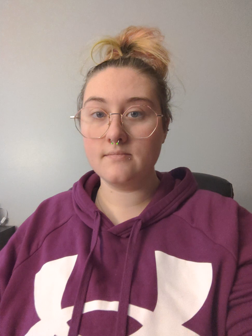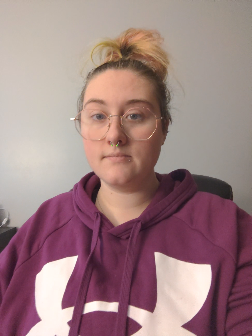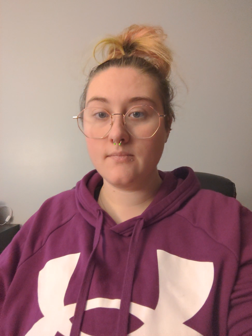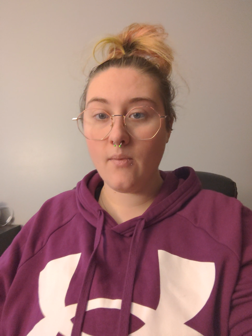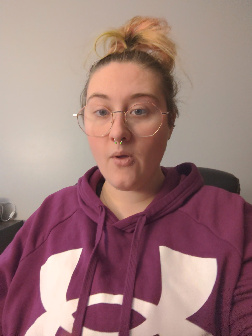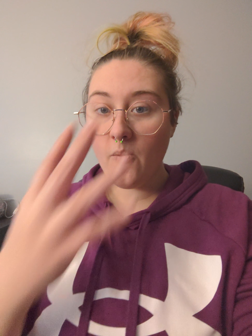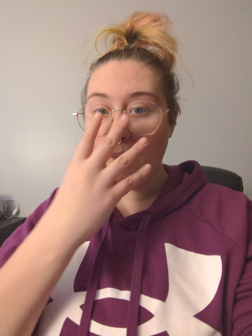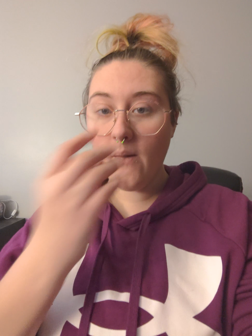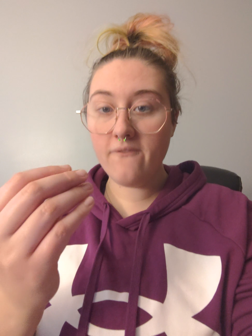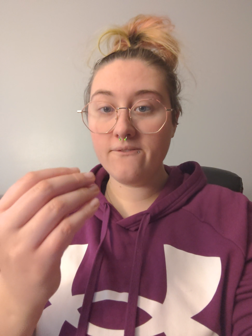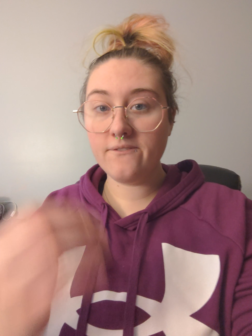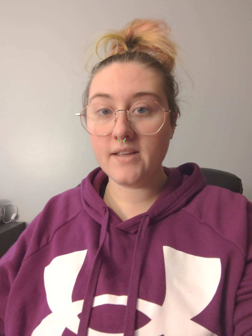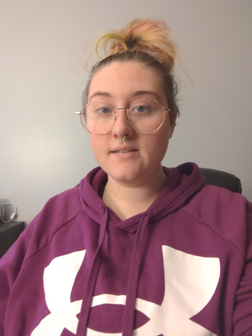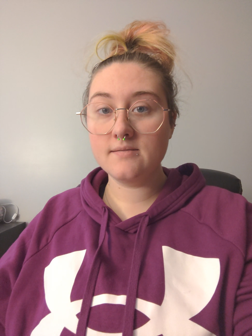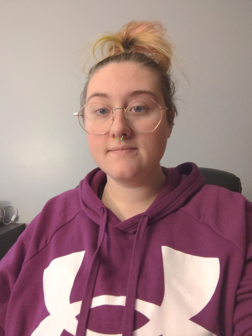wolf